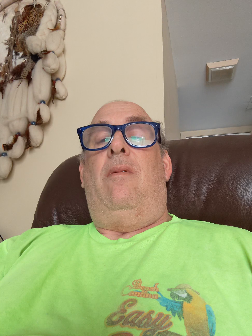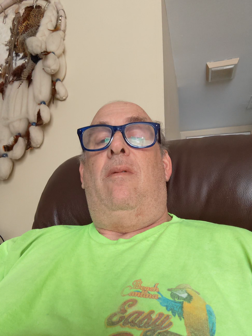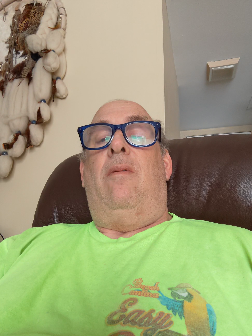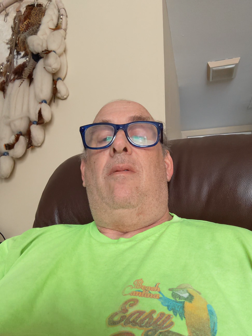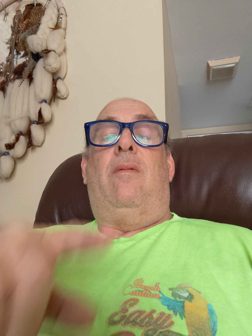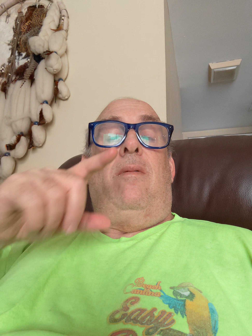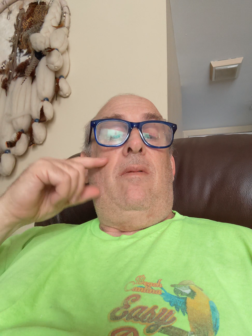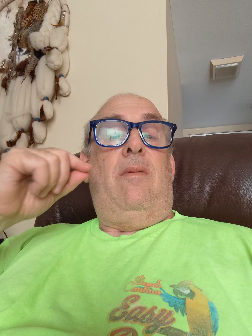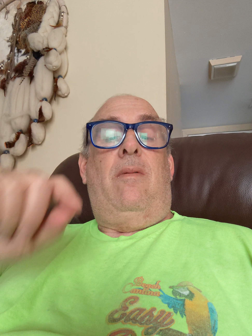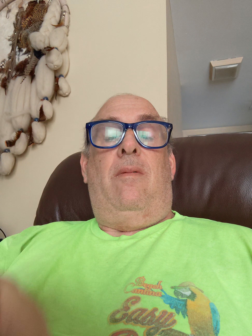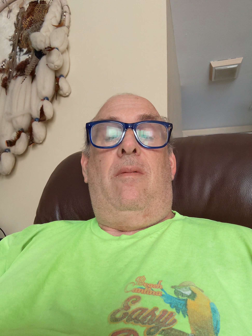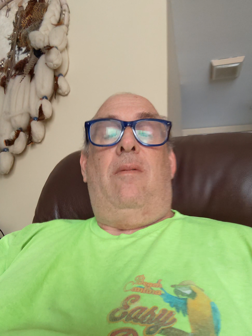cat